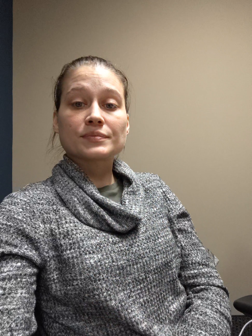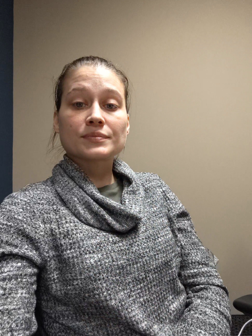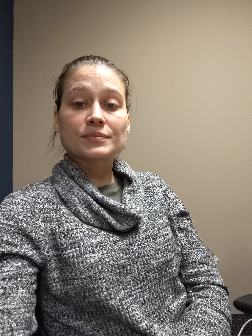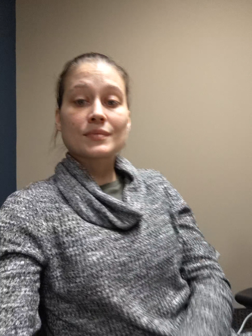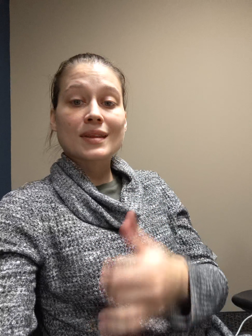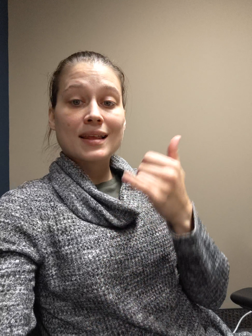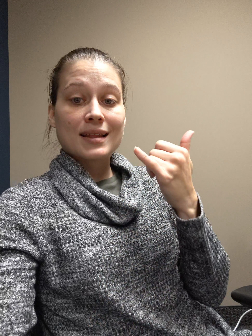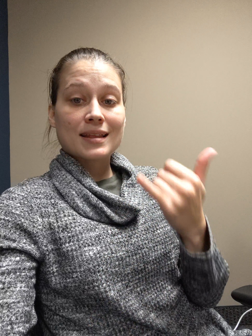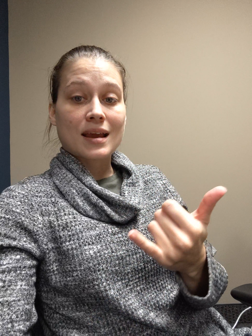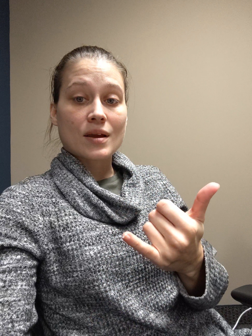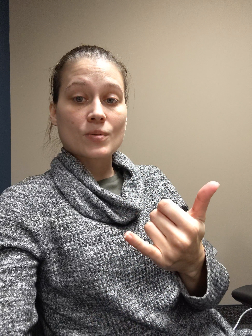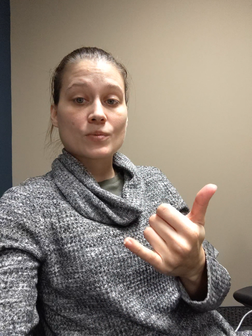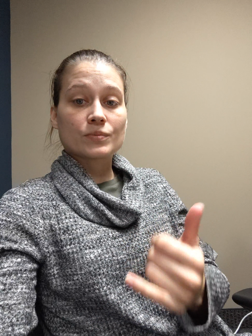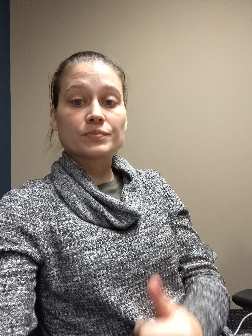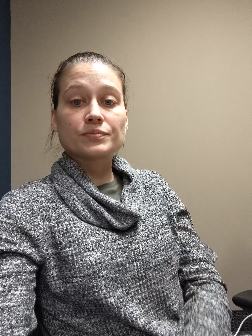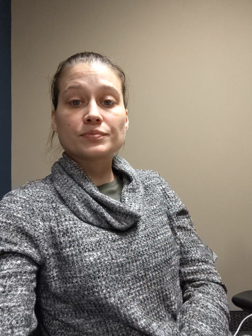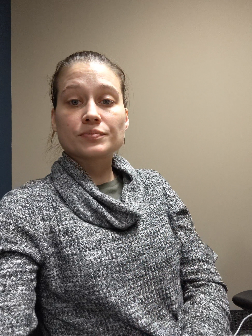now